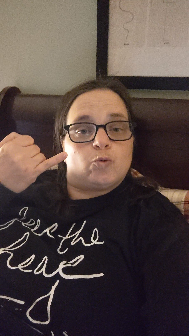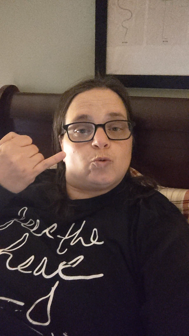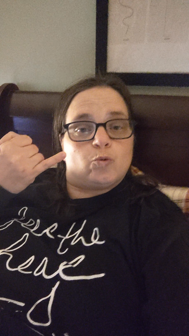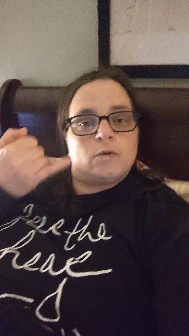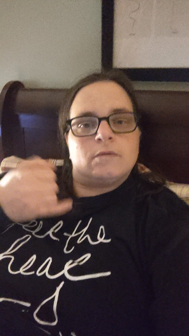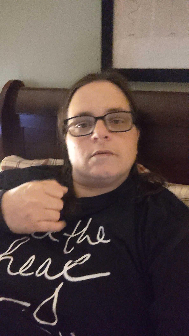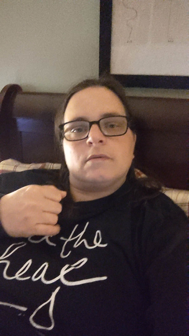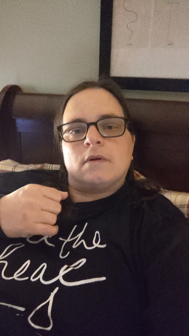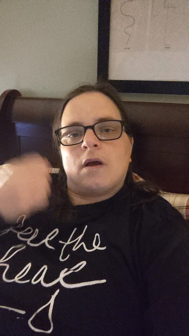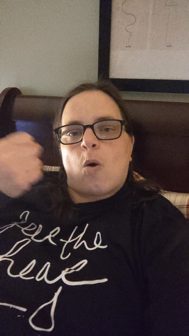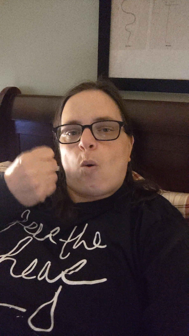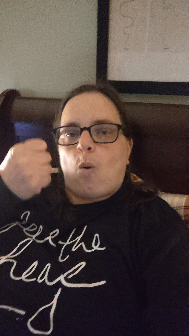hold